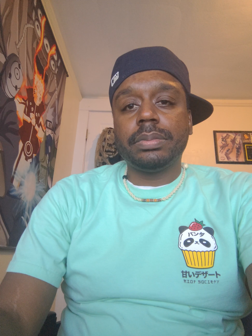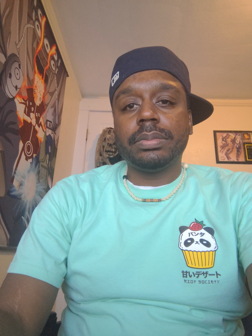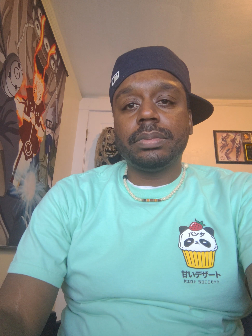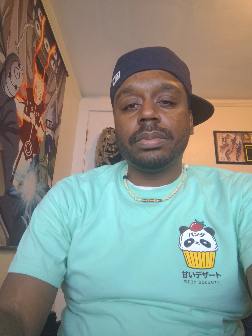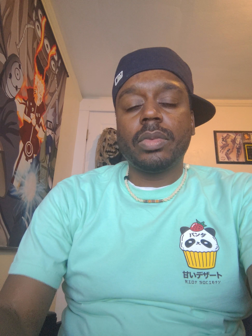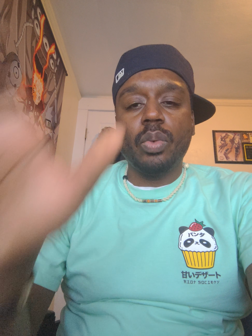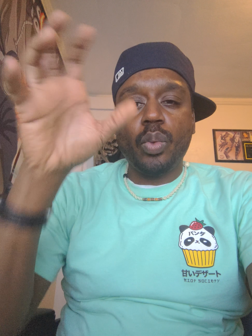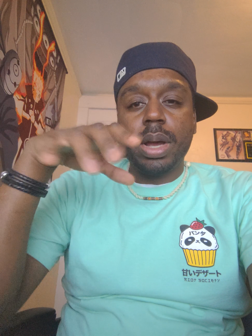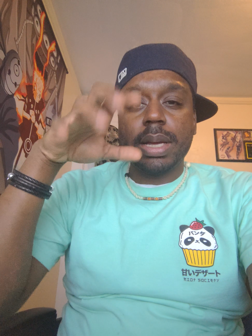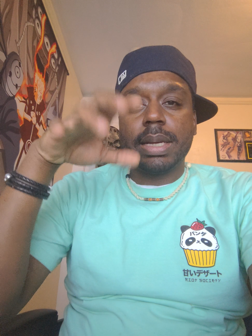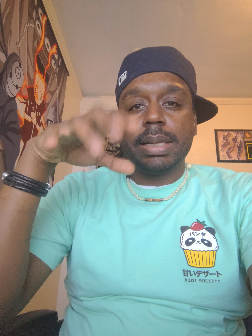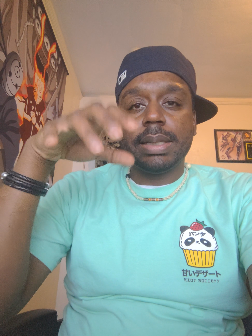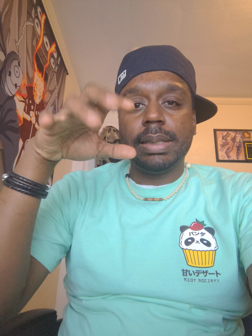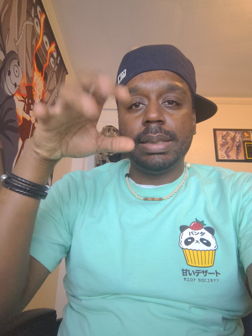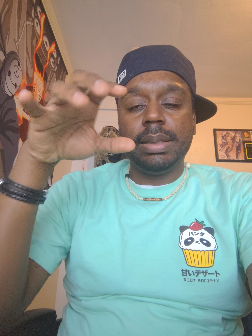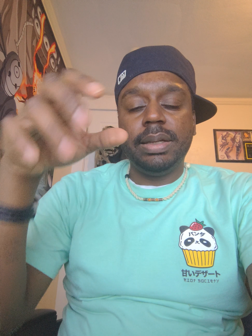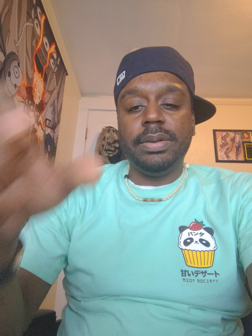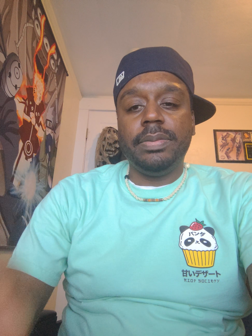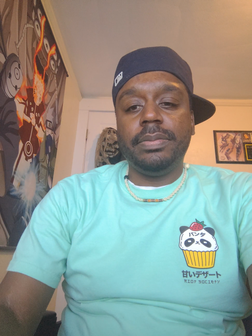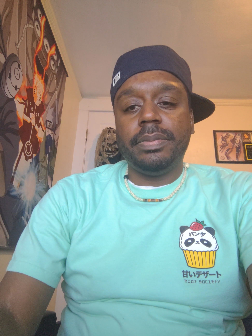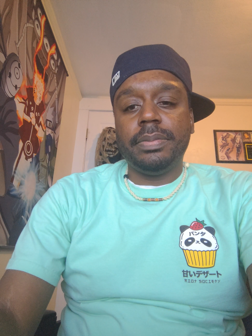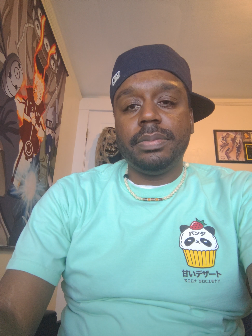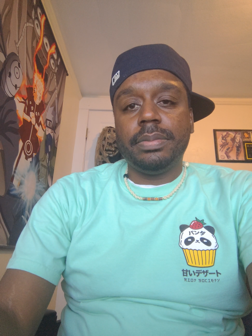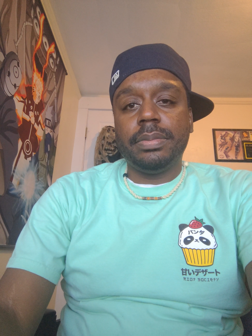rain